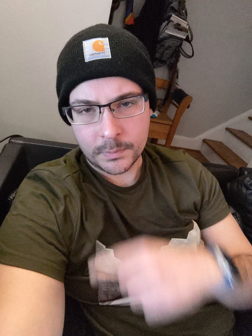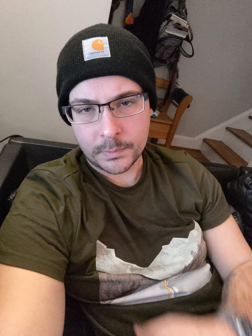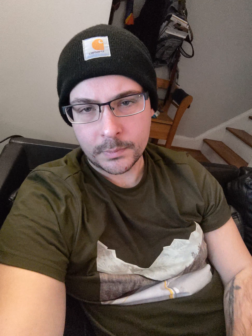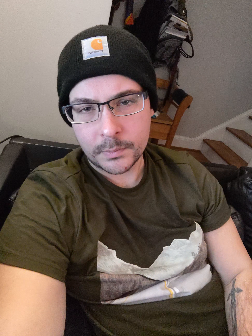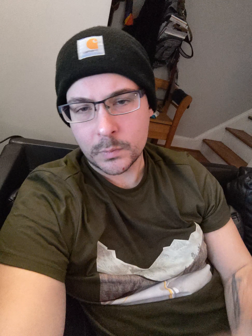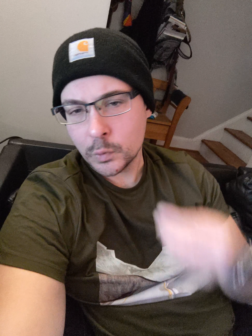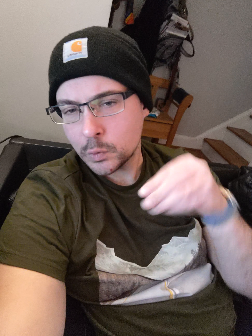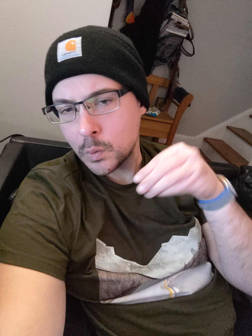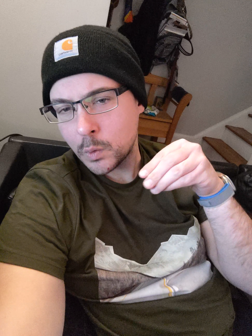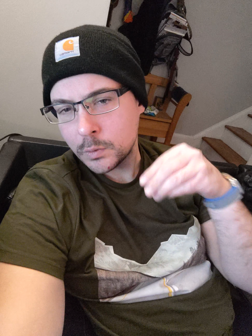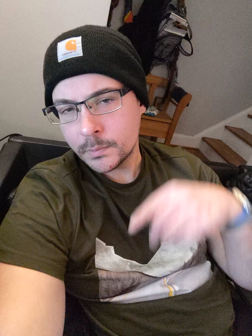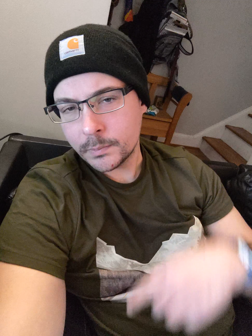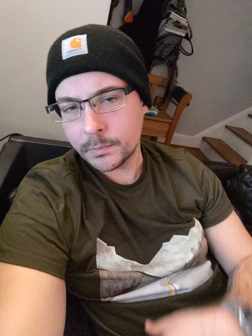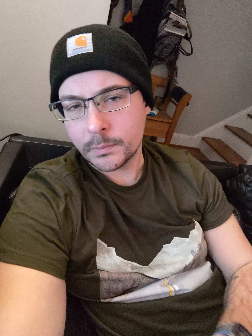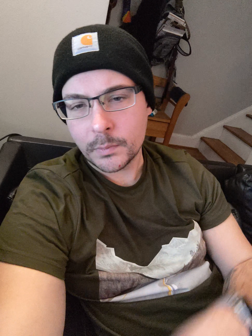store